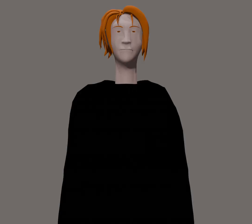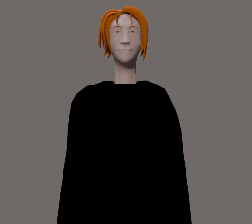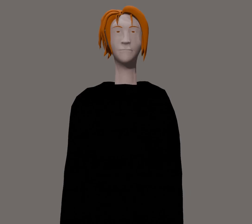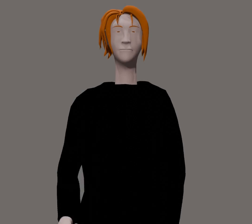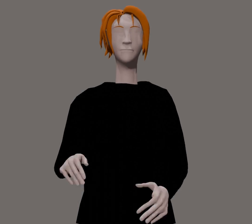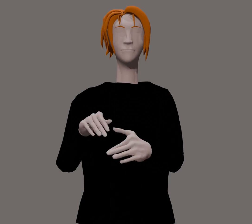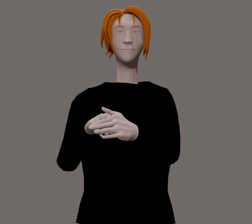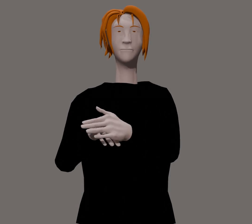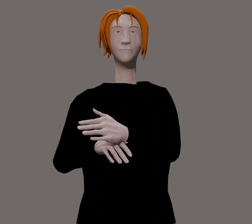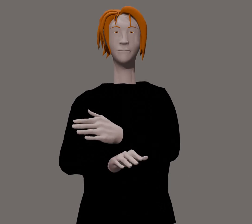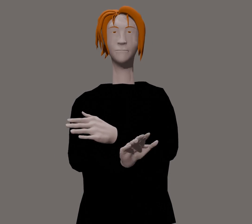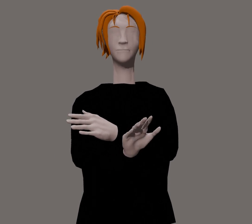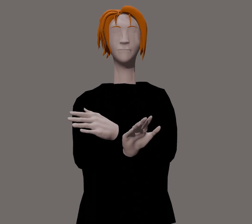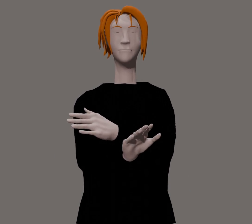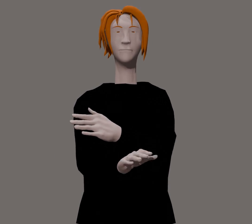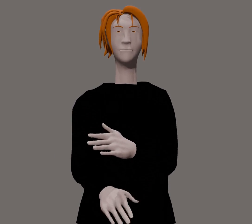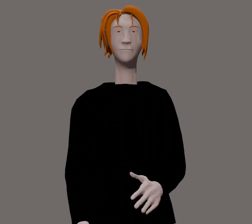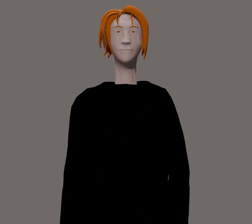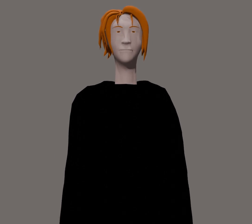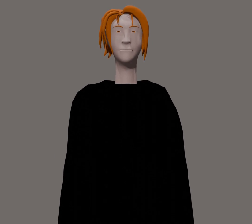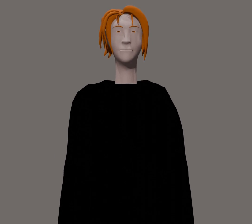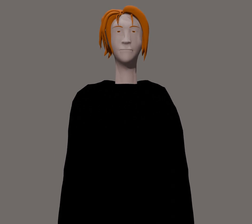Childbirth